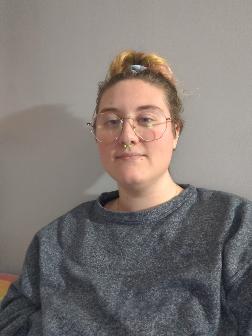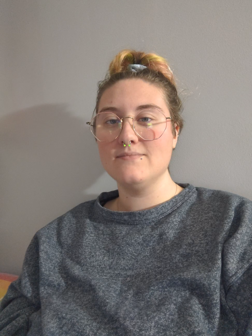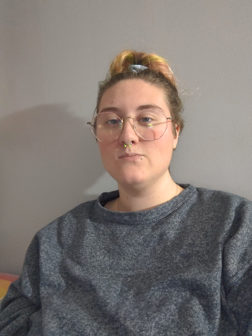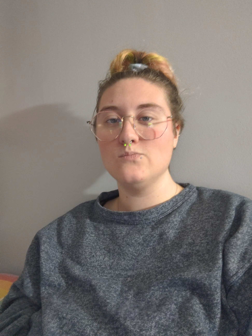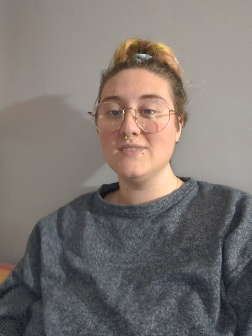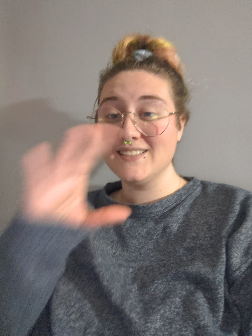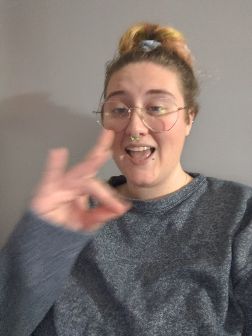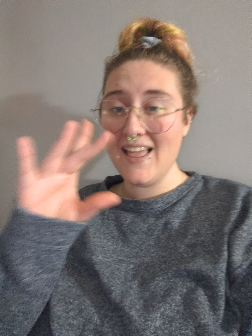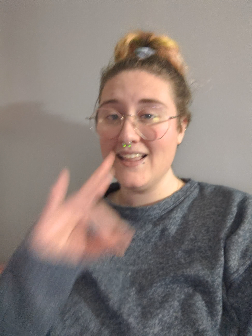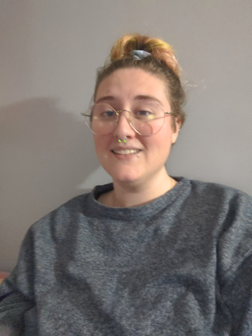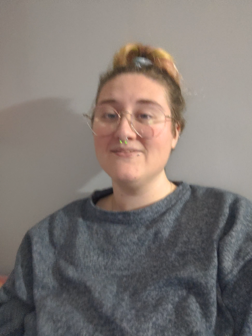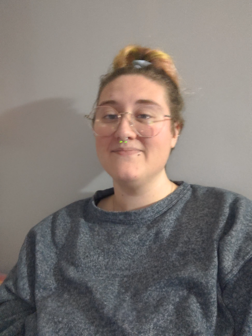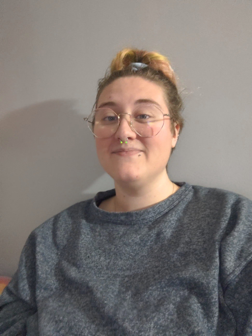say